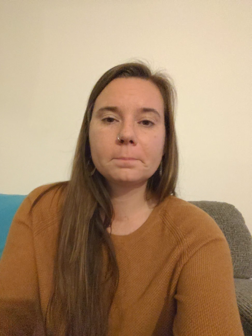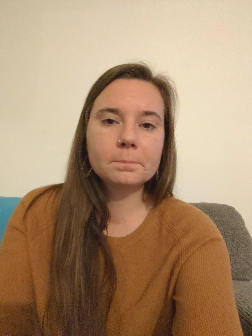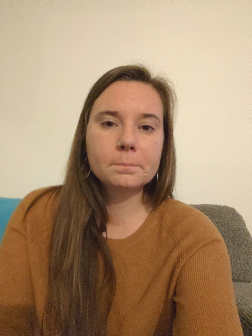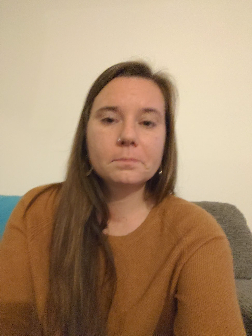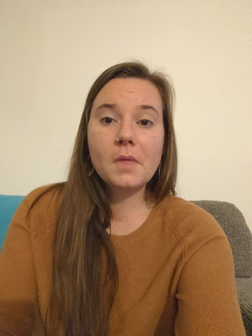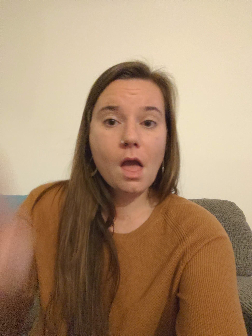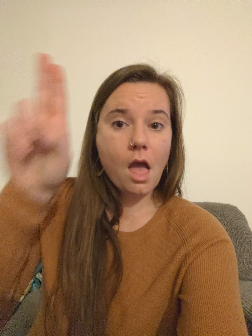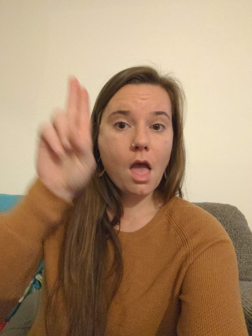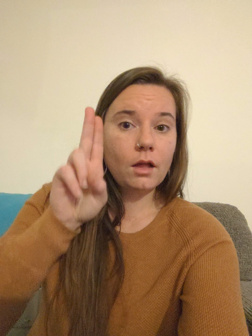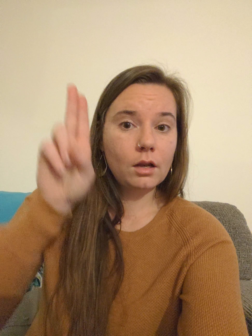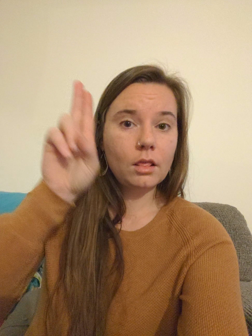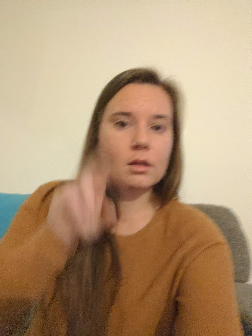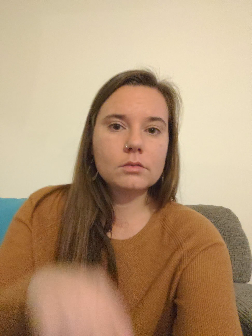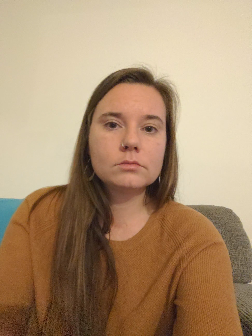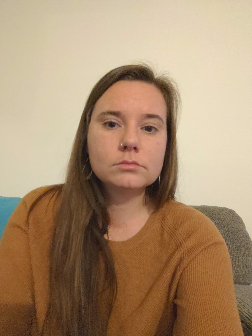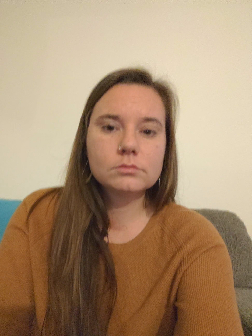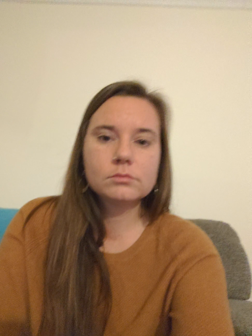uncle